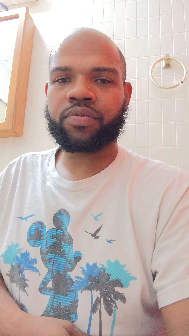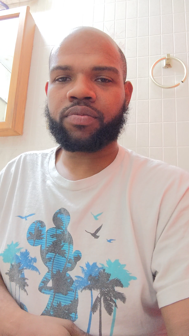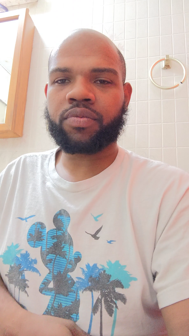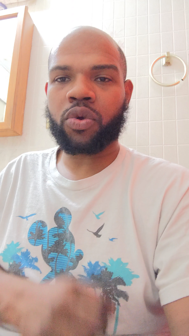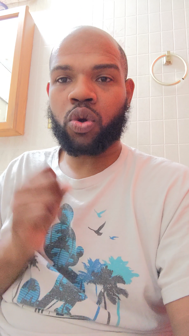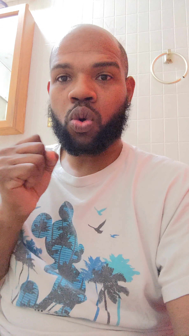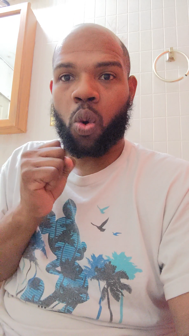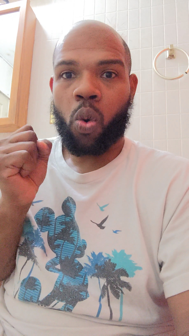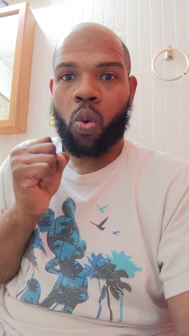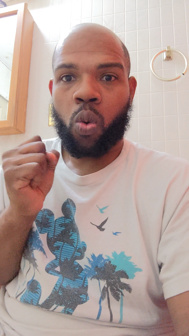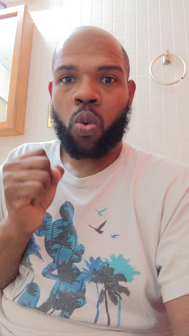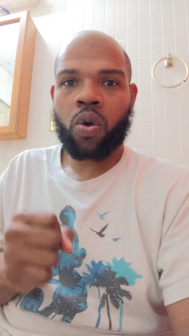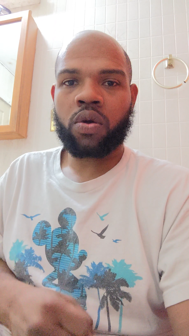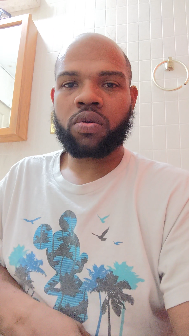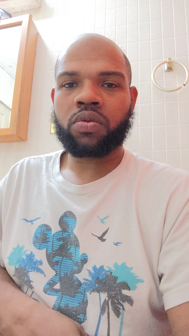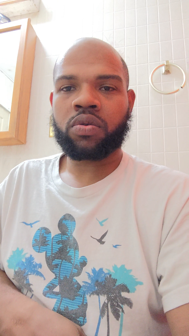cold